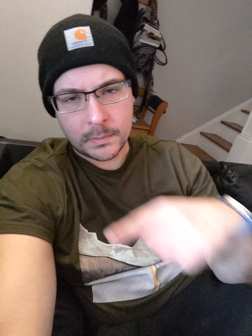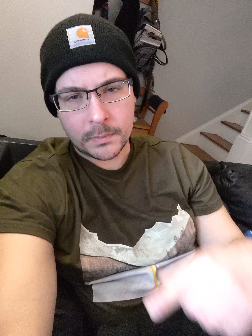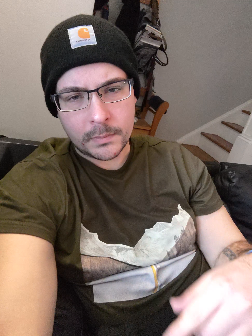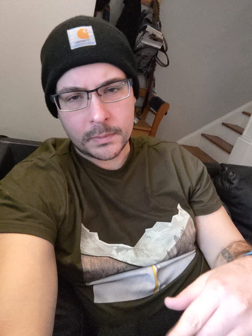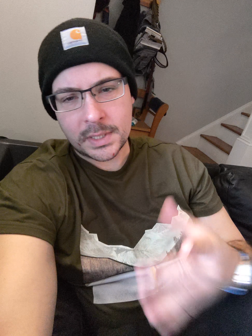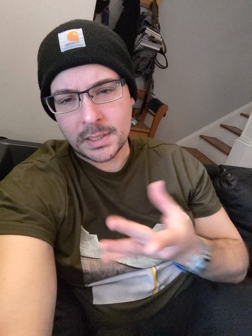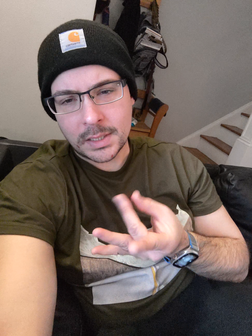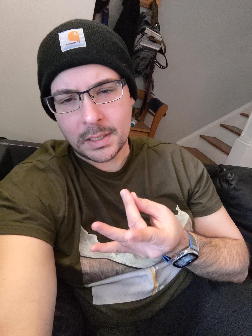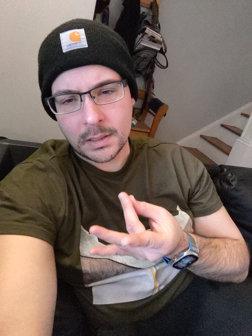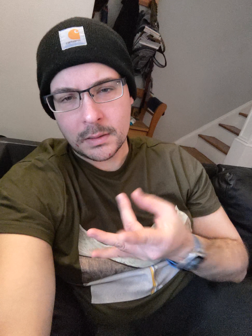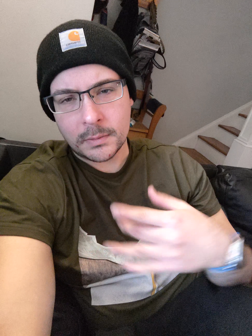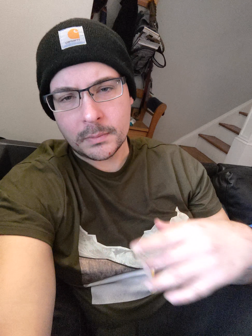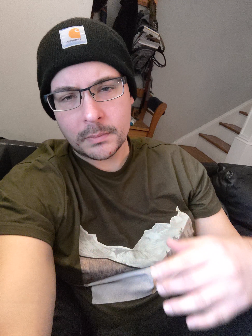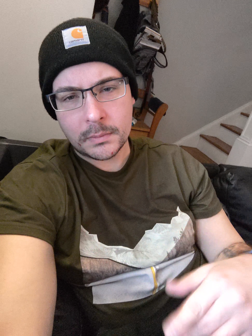sticky